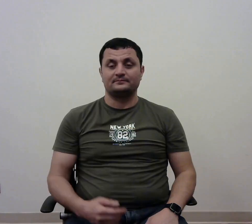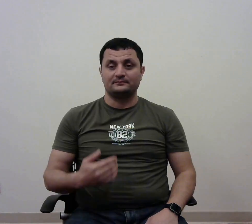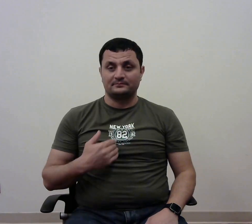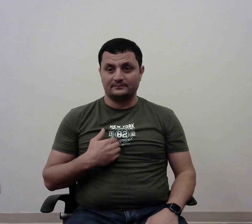mən